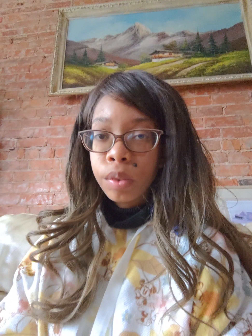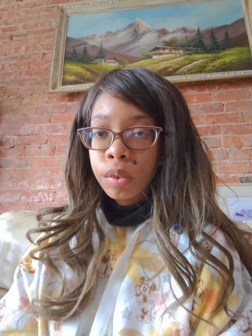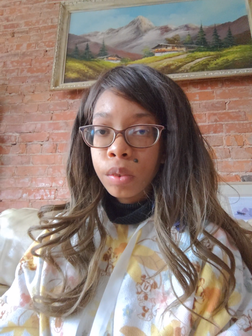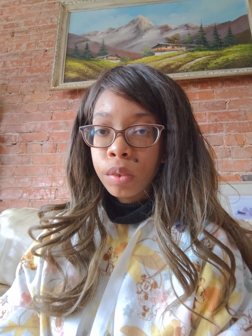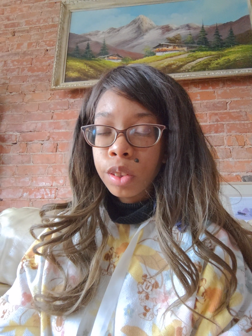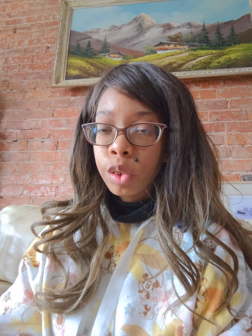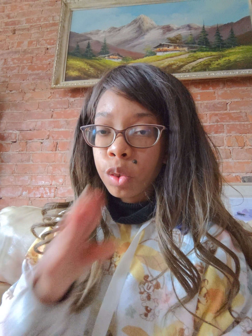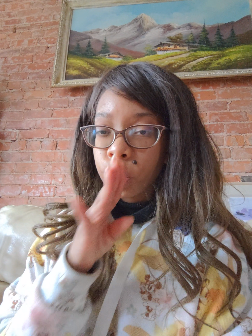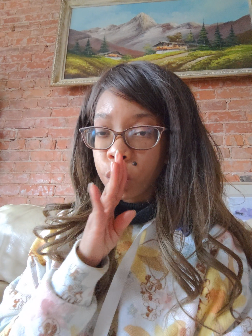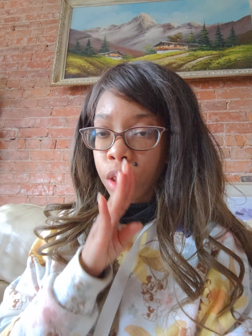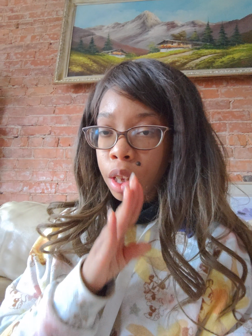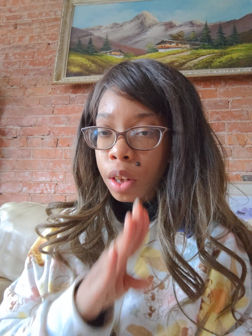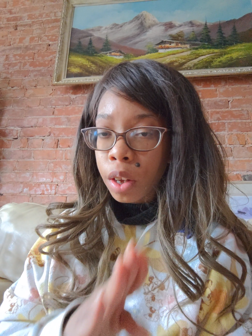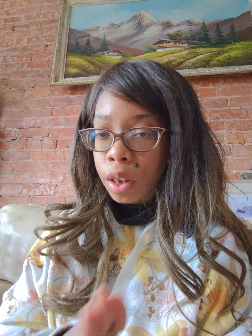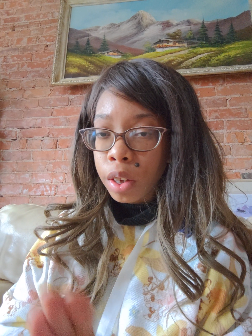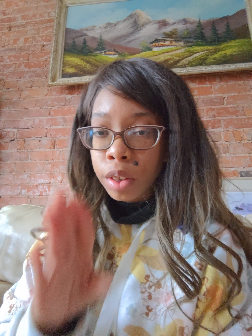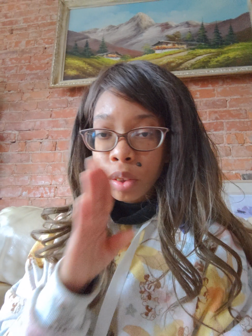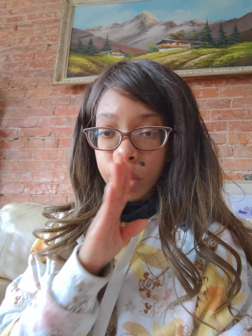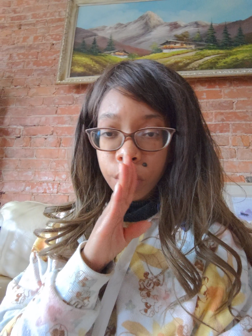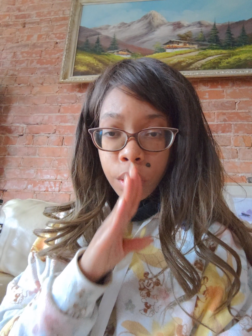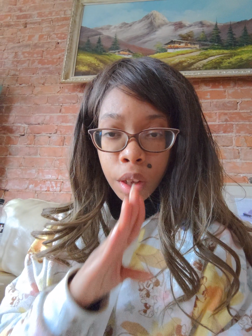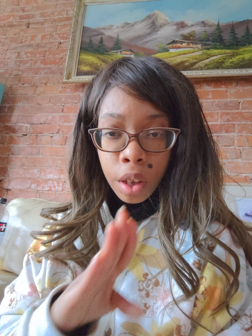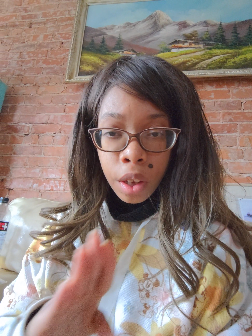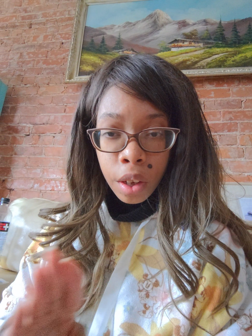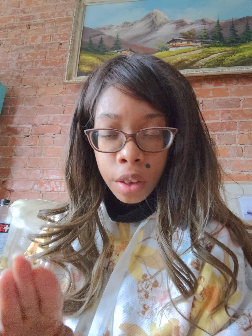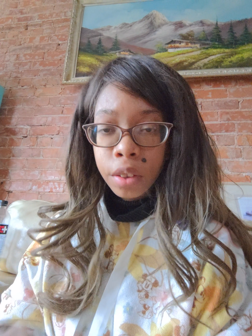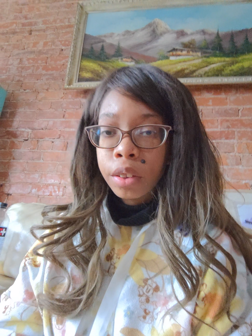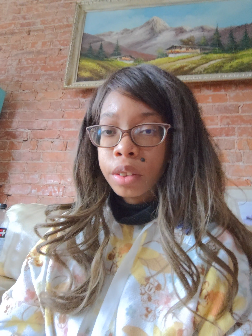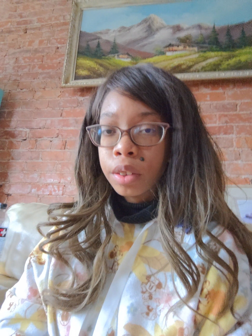quiet